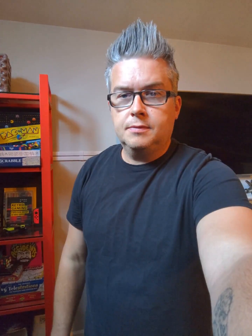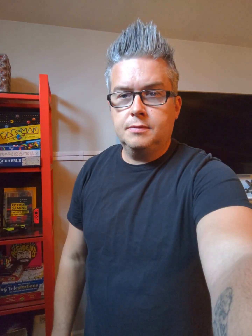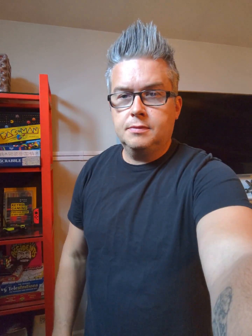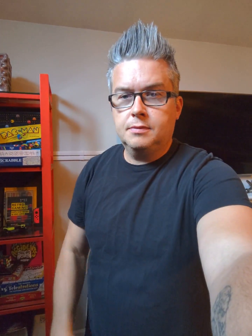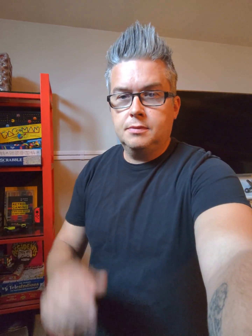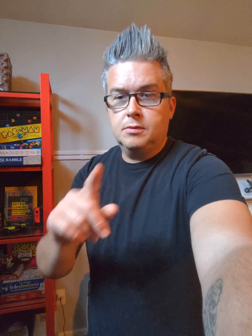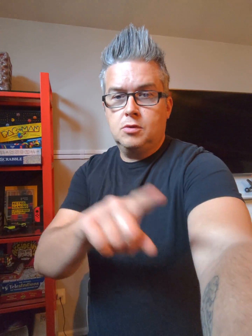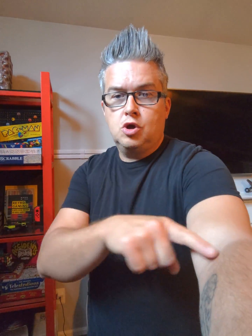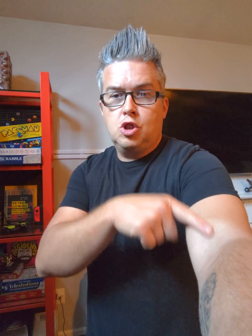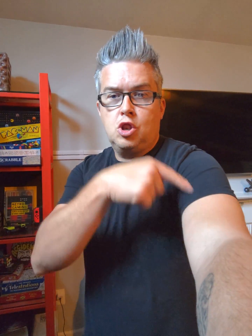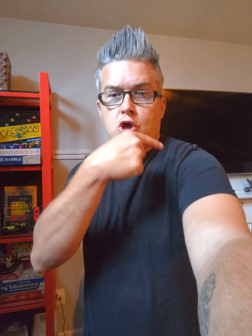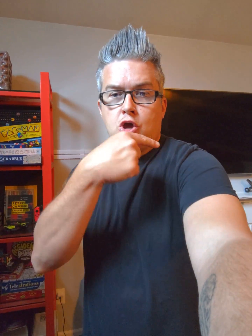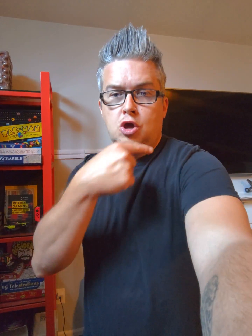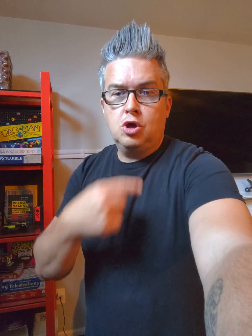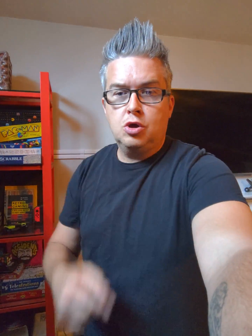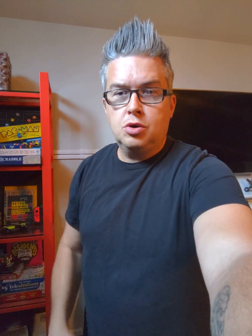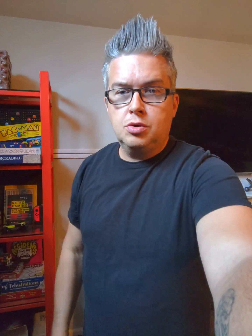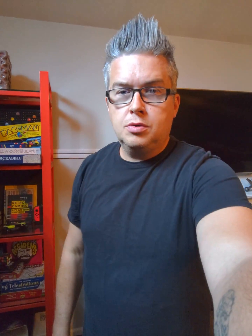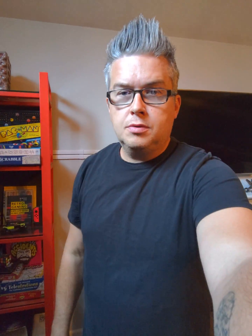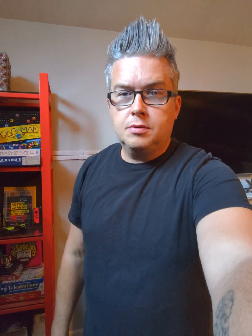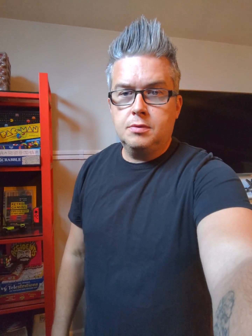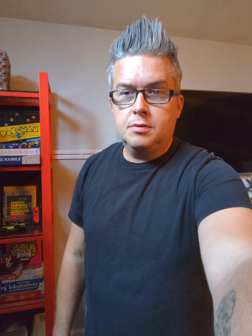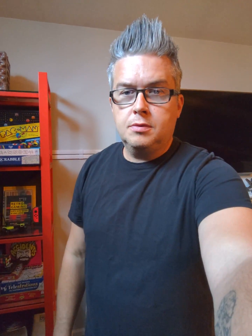long